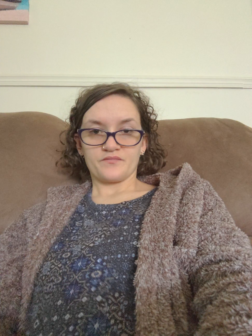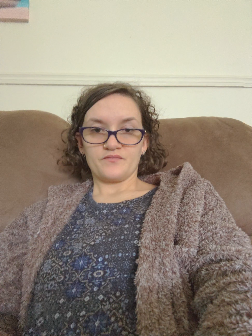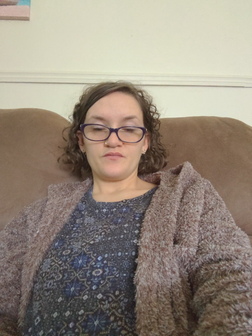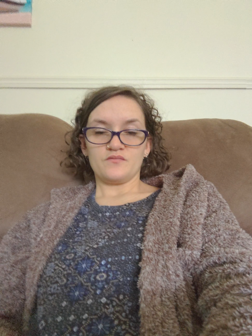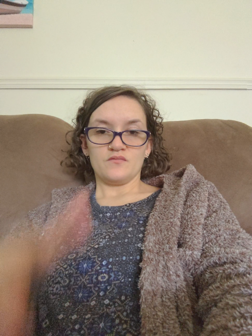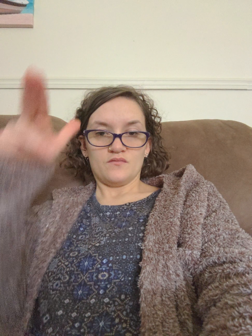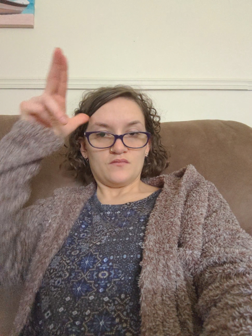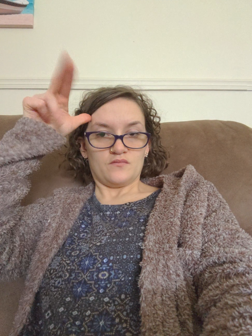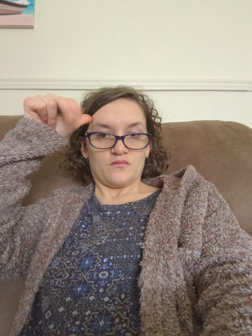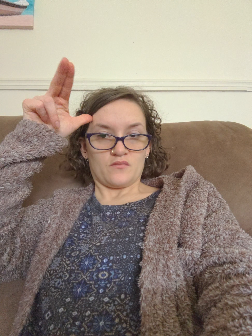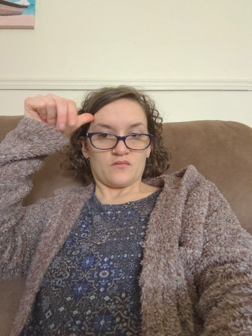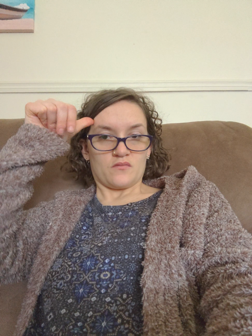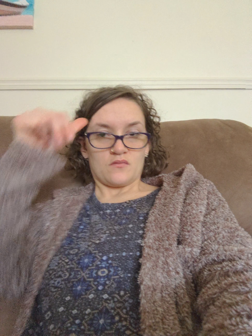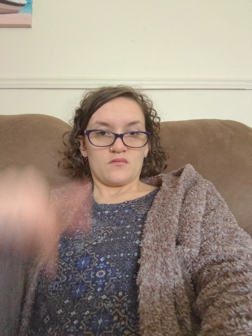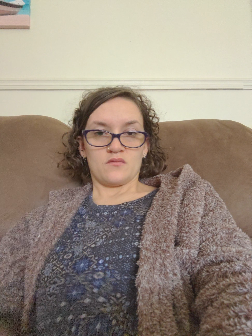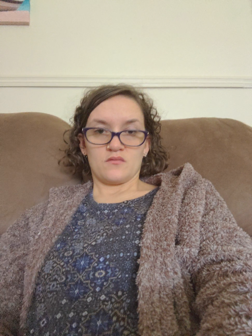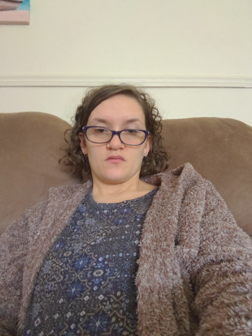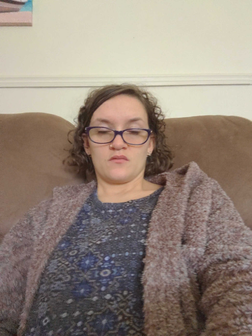horse